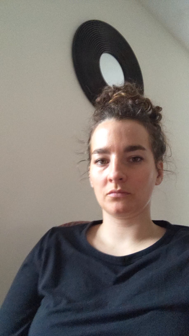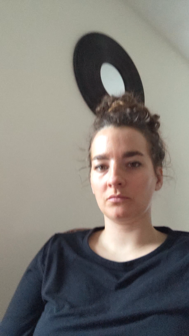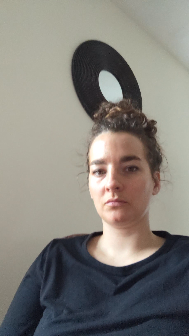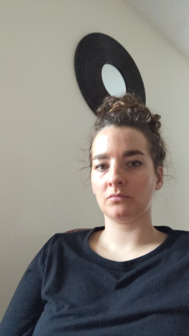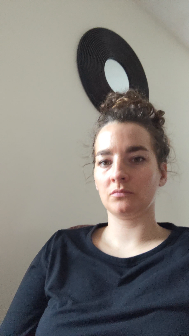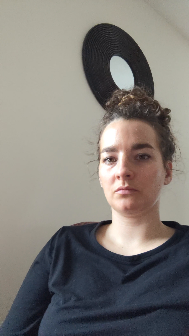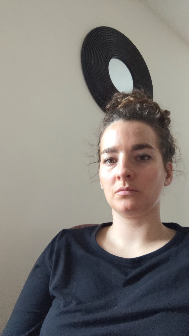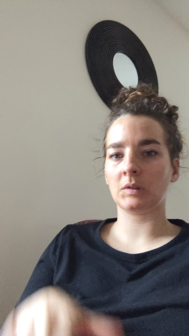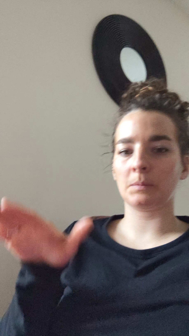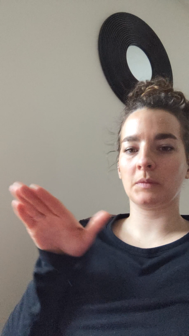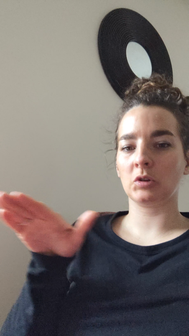penguin